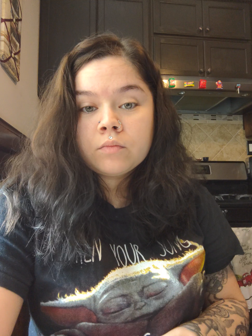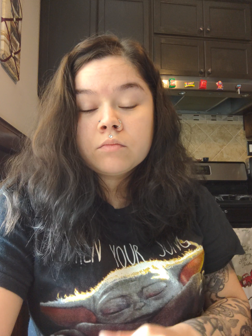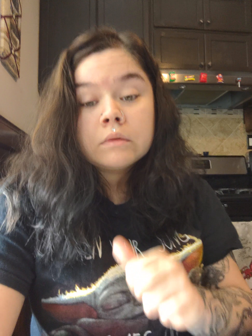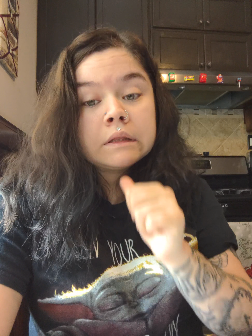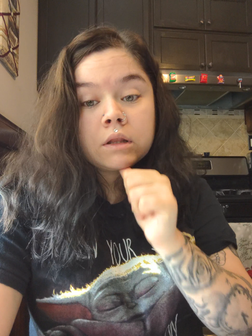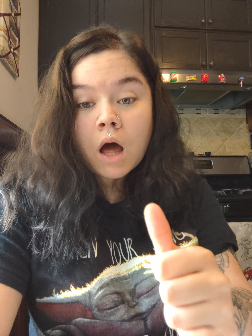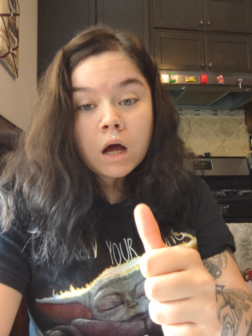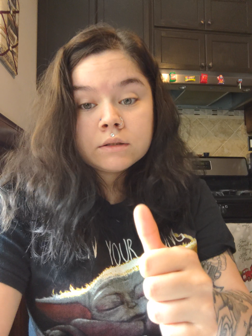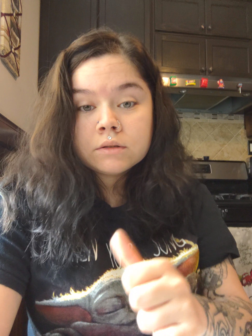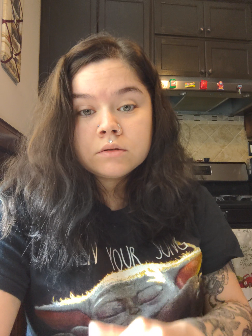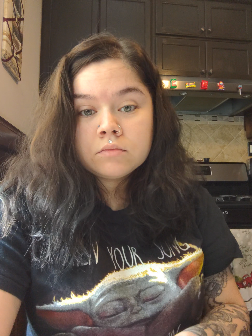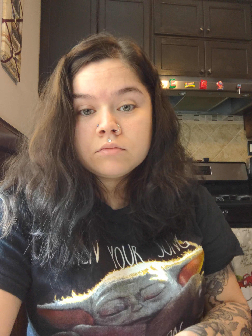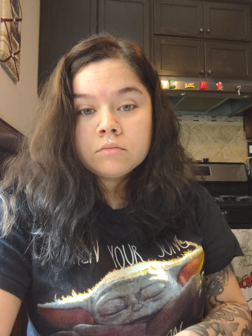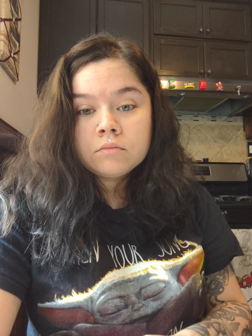not